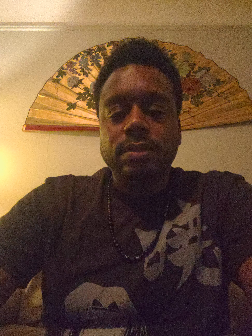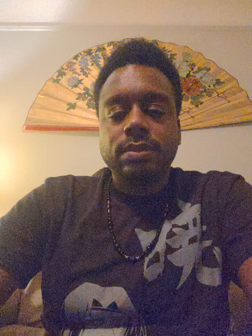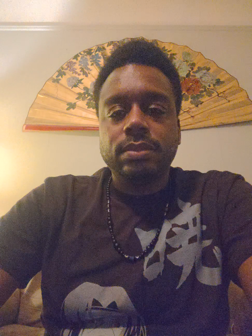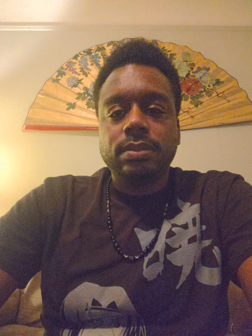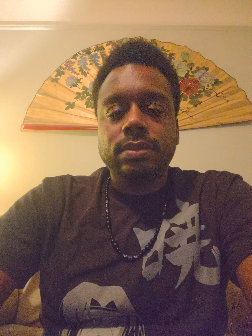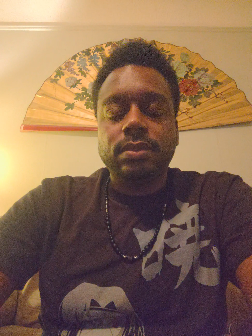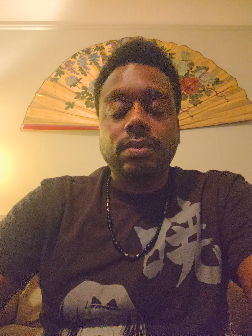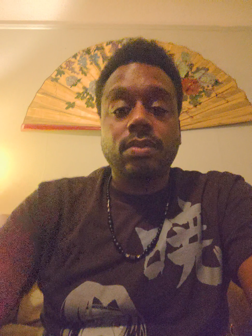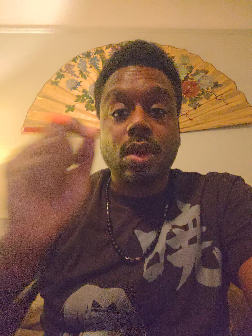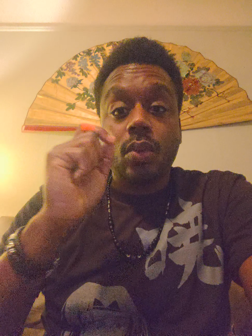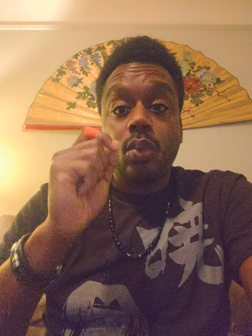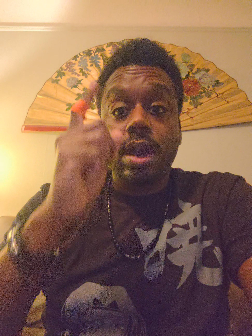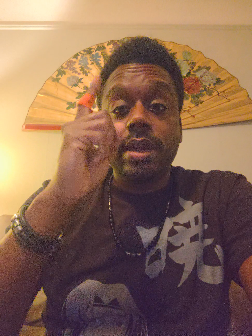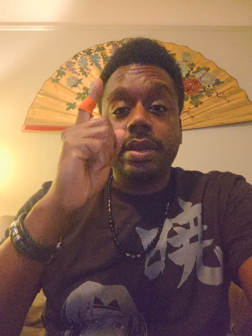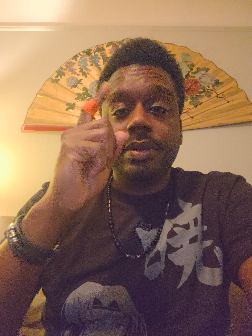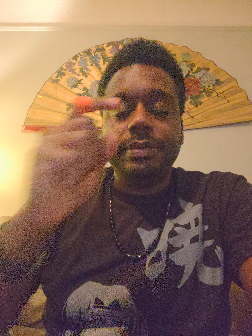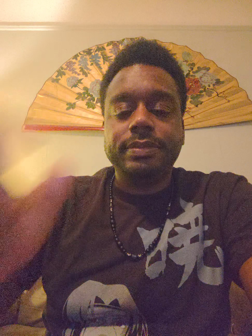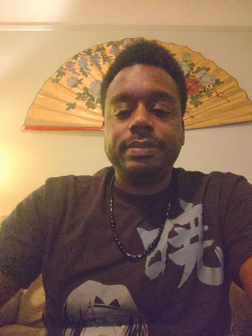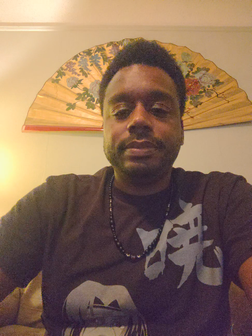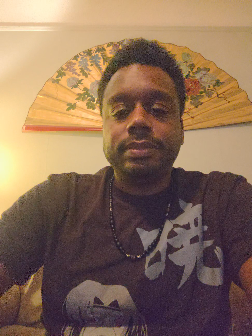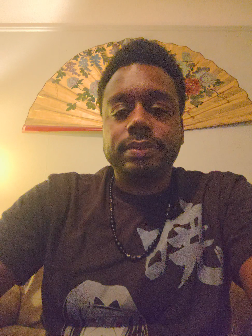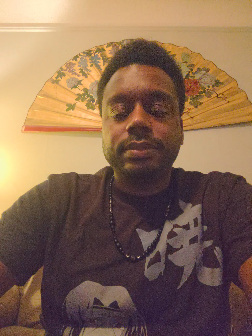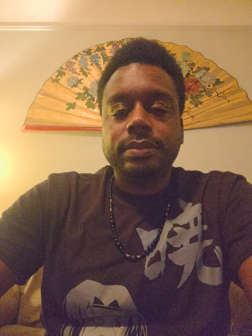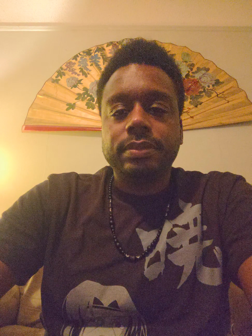wake